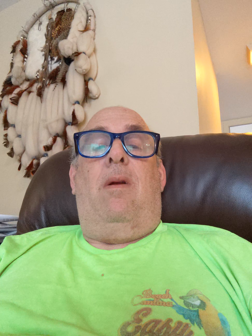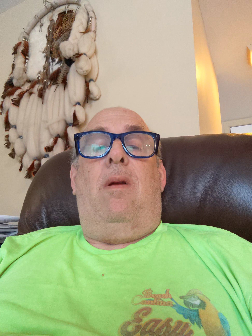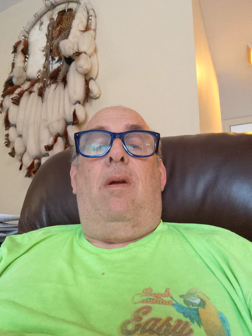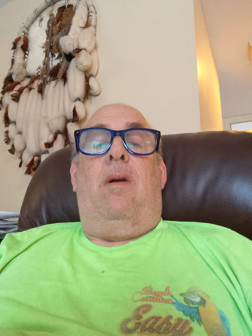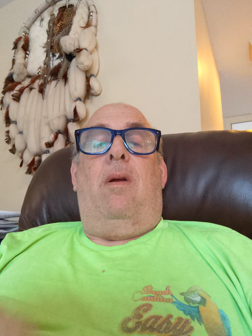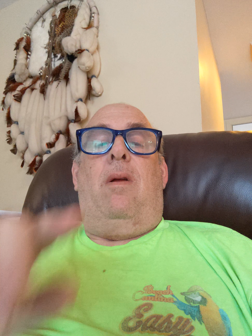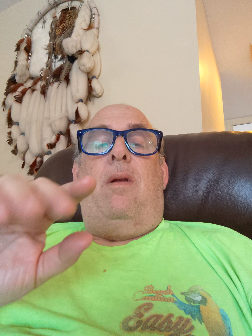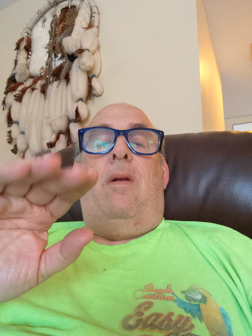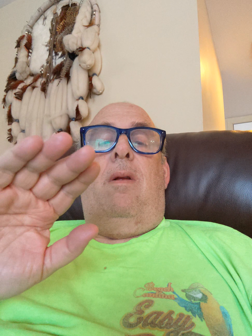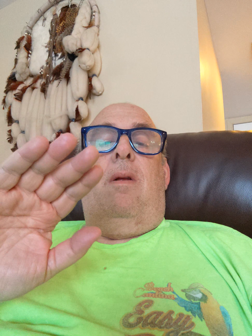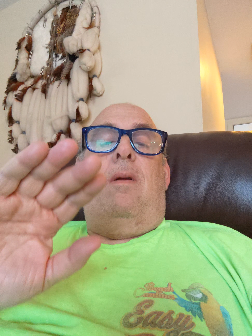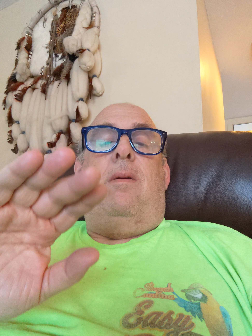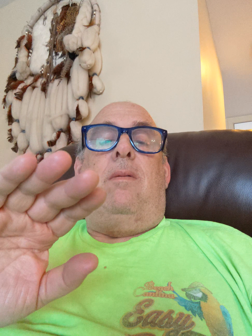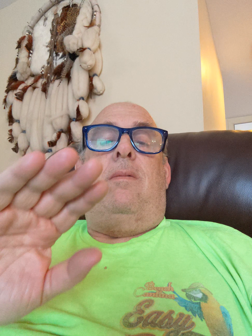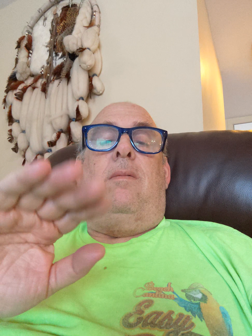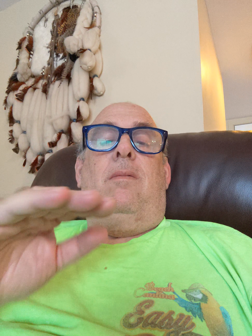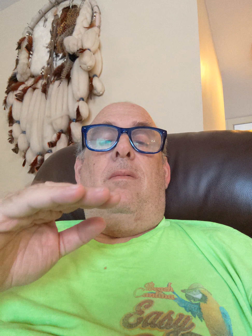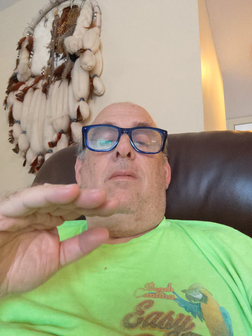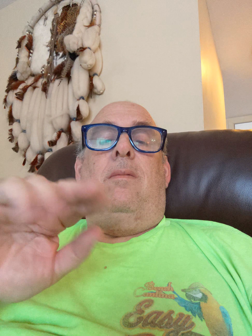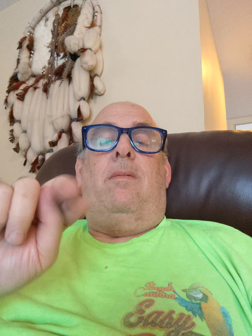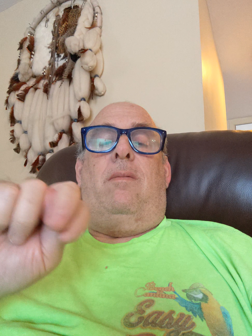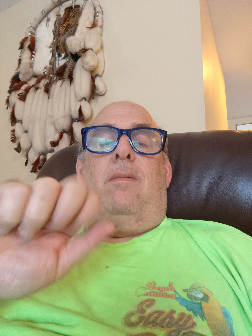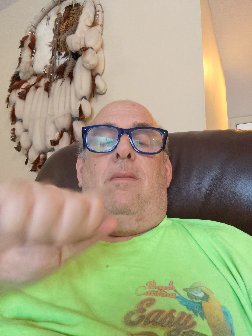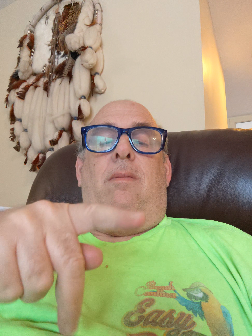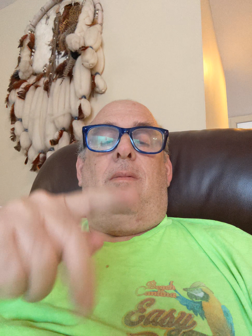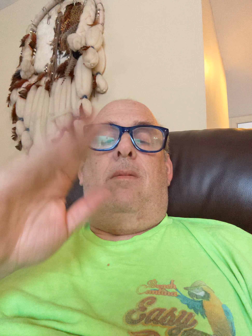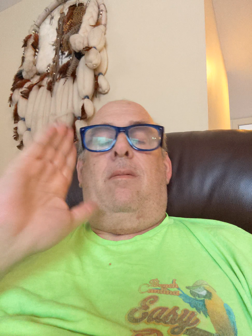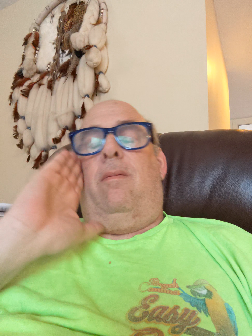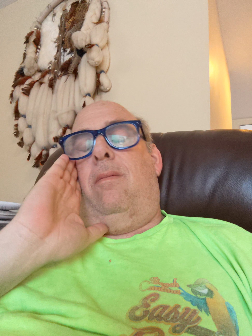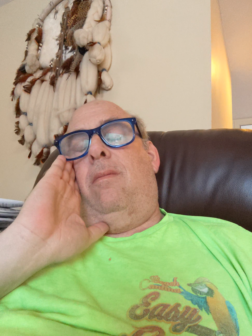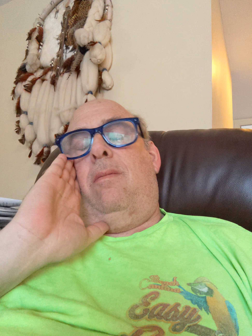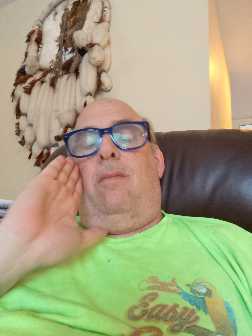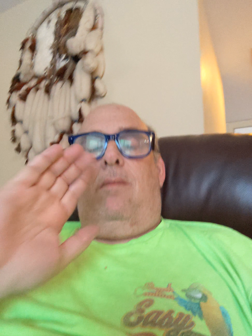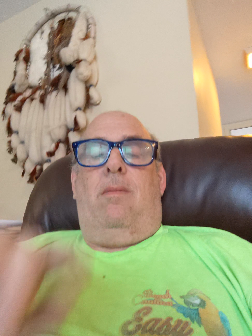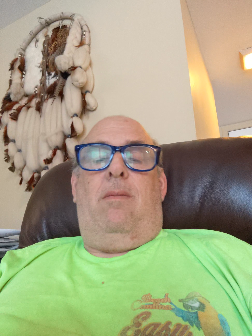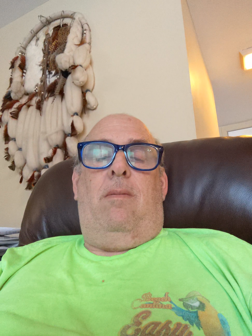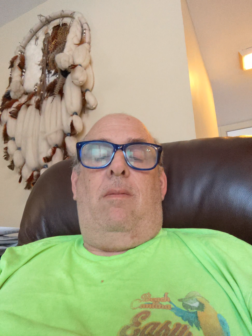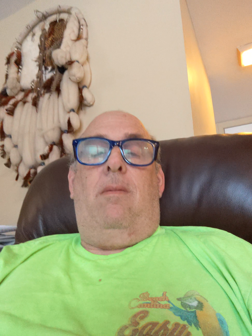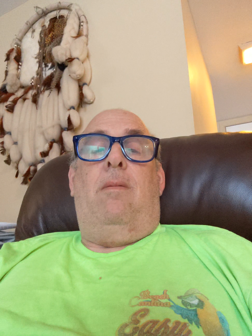nap